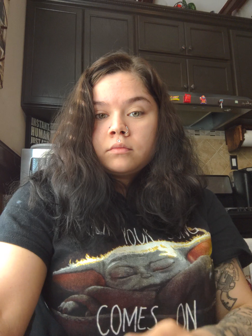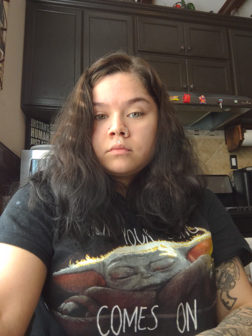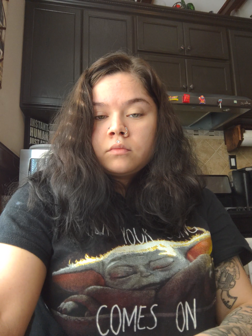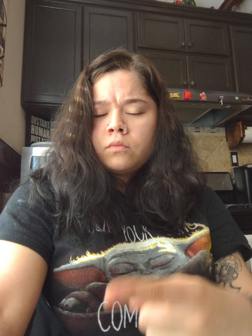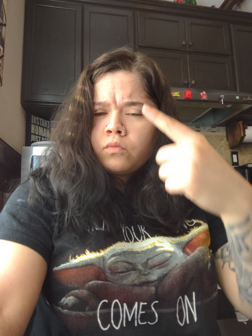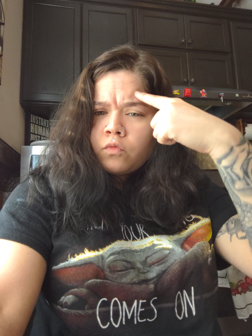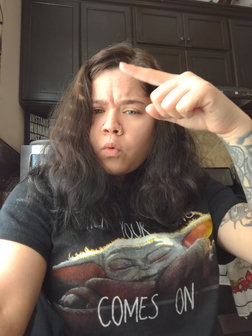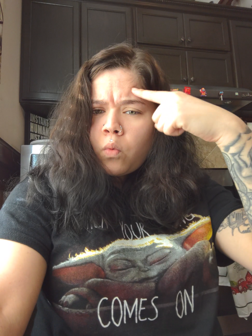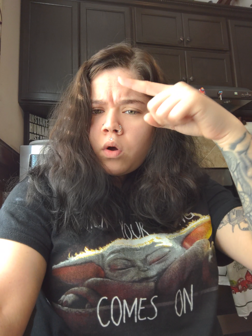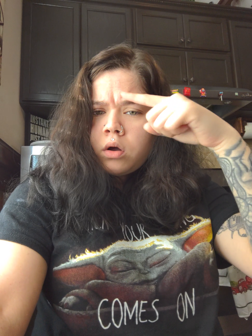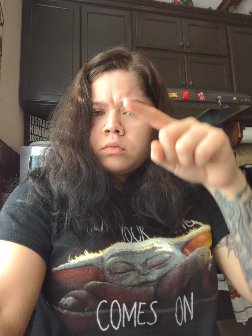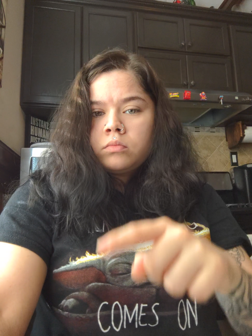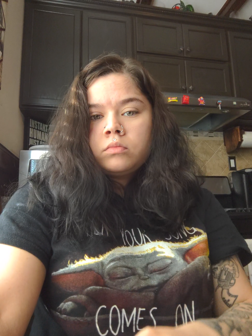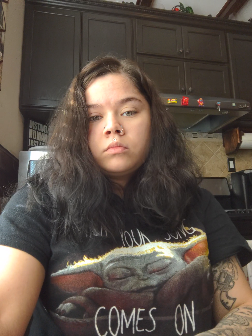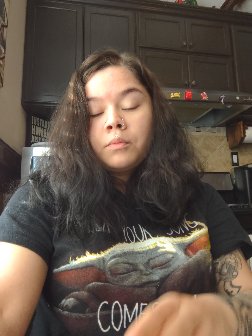for